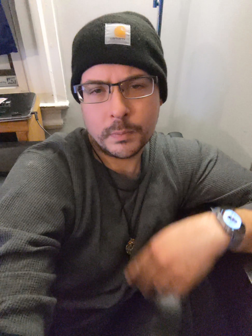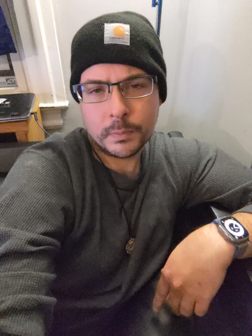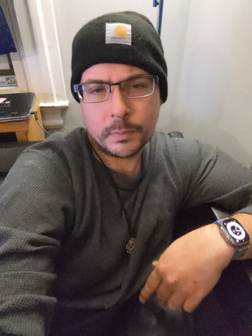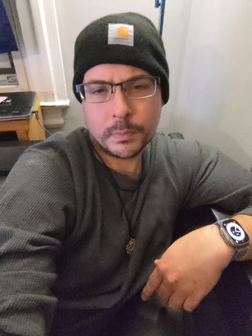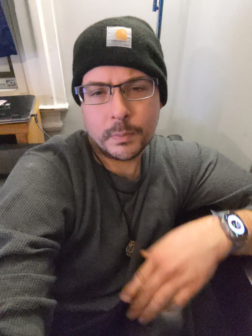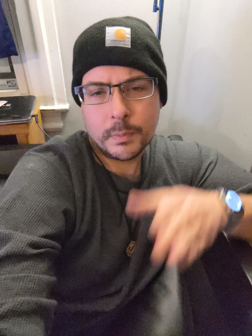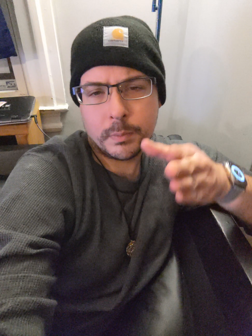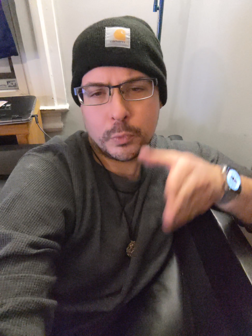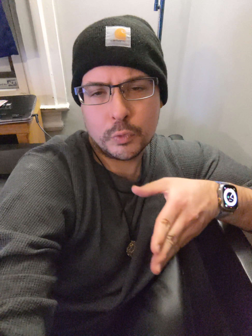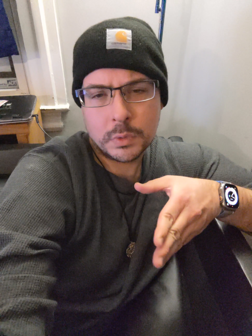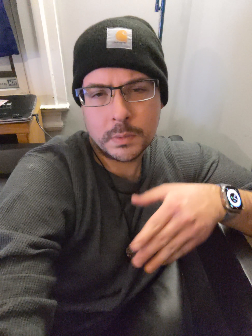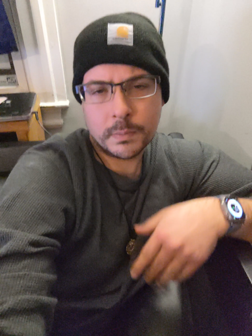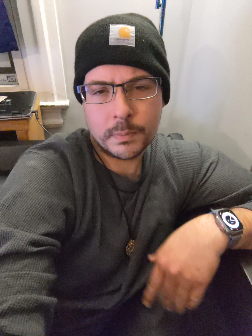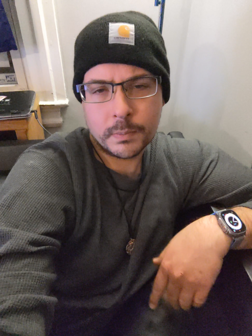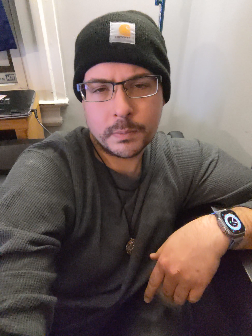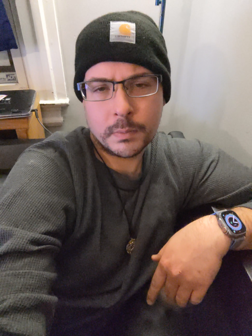person